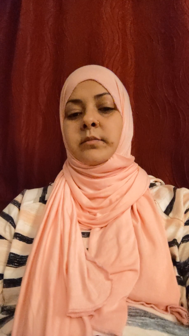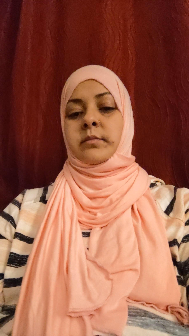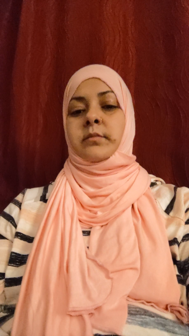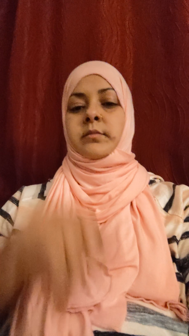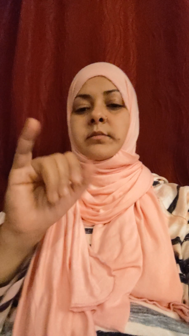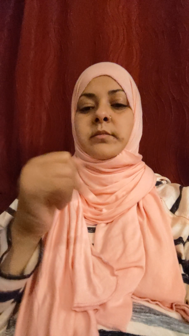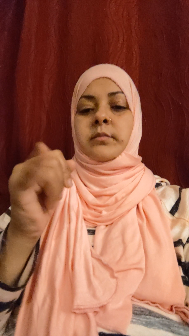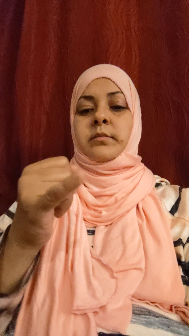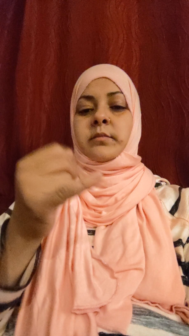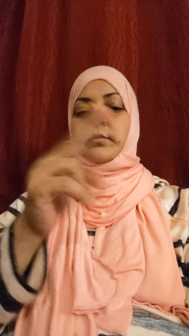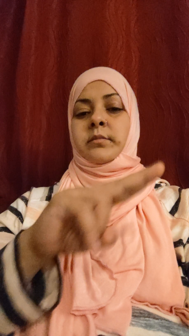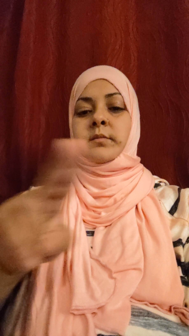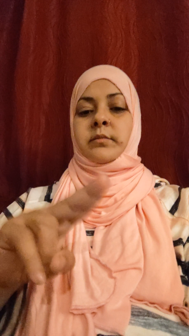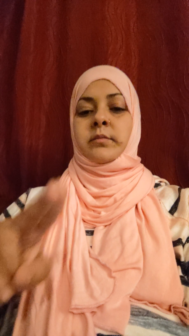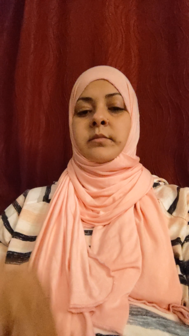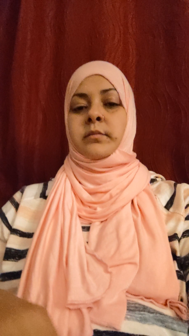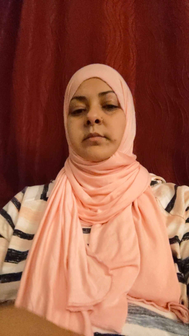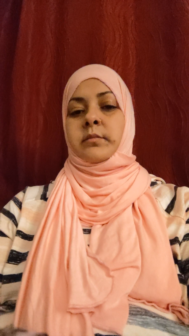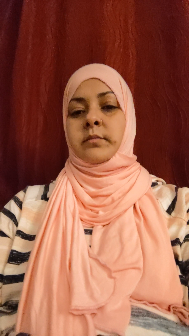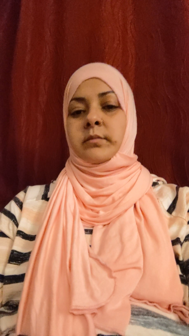jelly